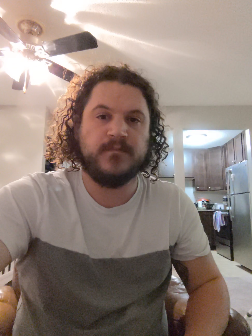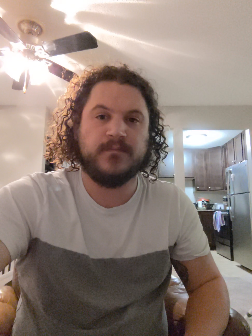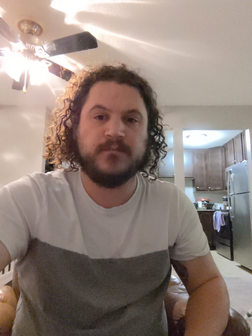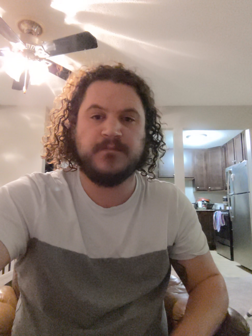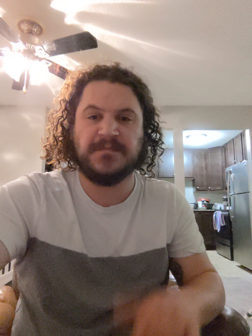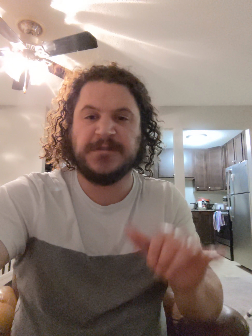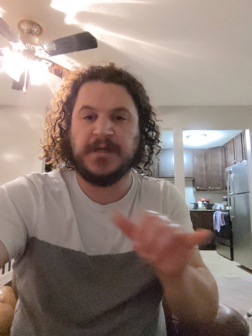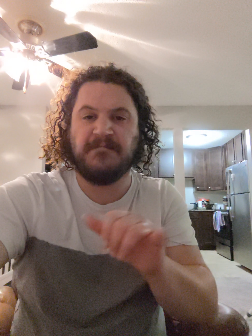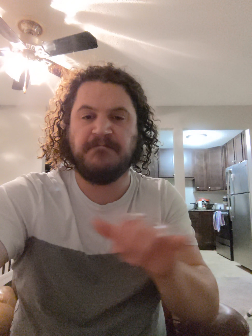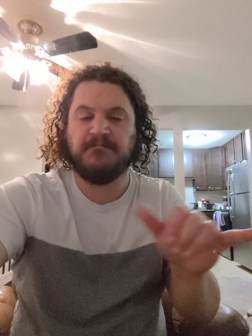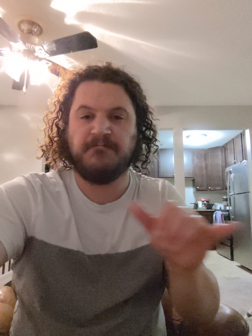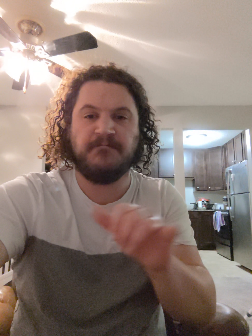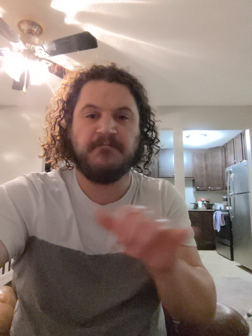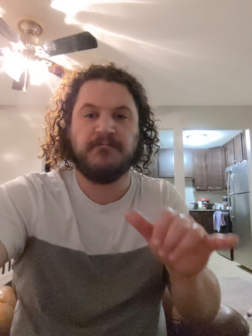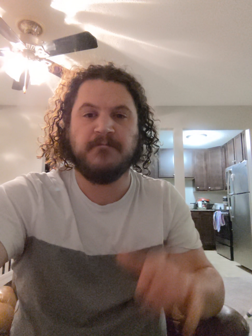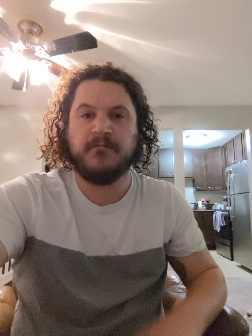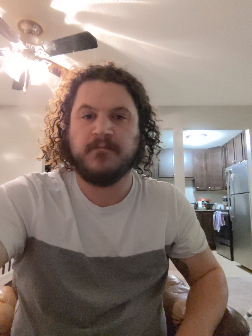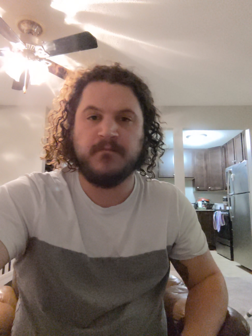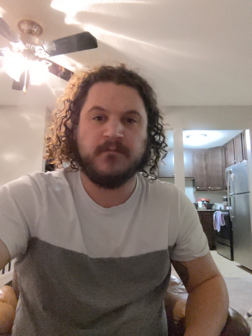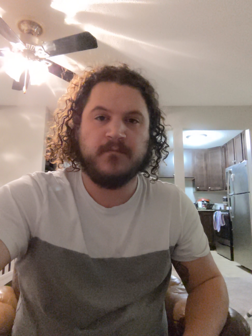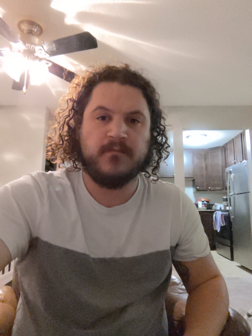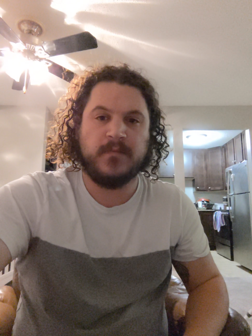same